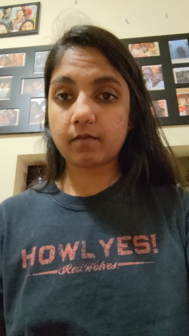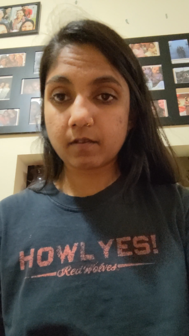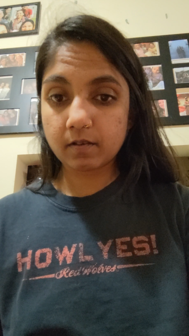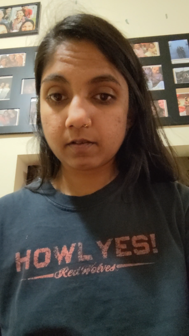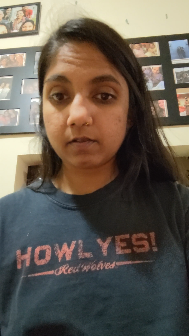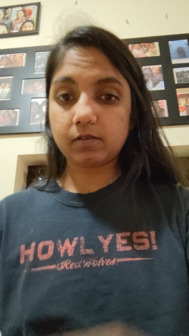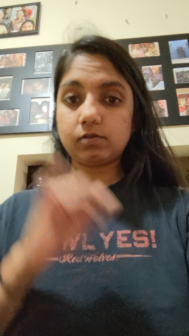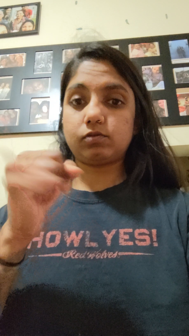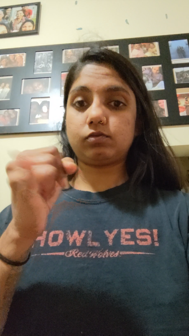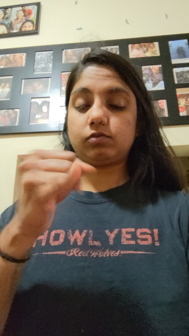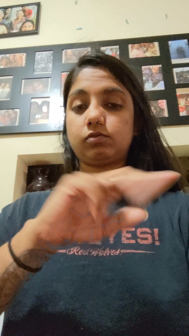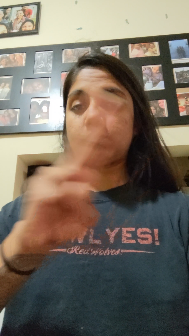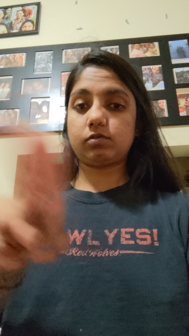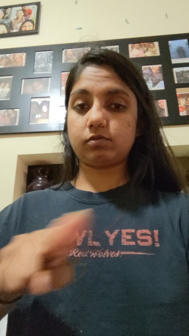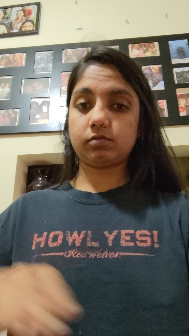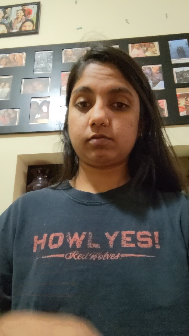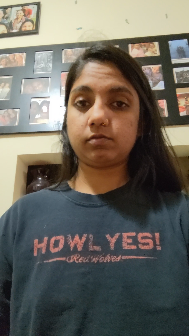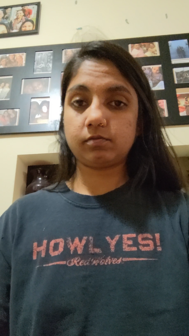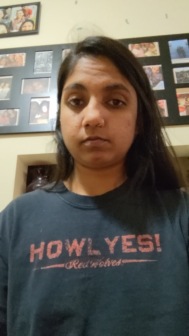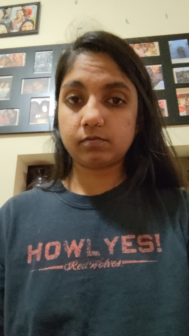jelly